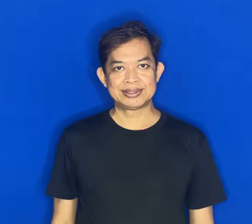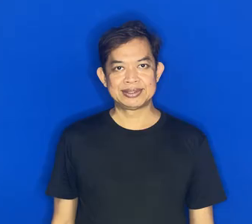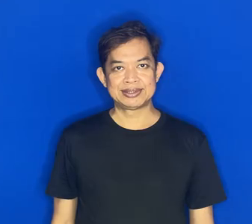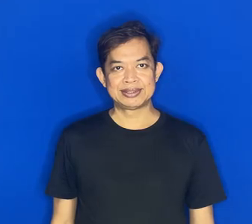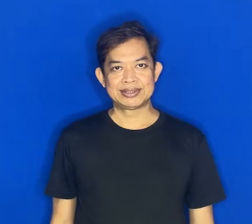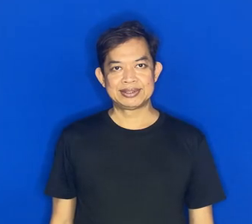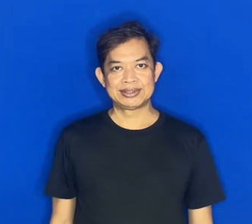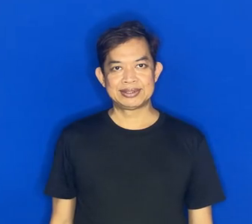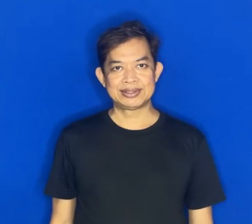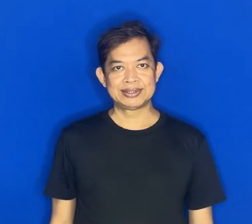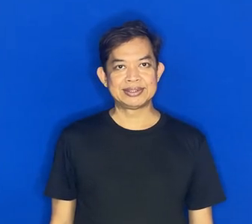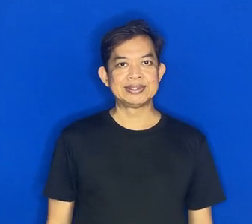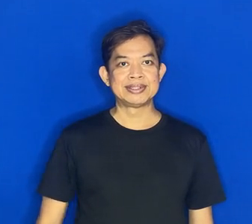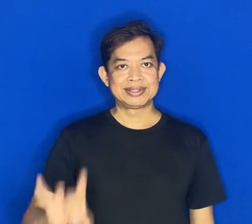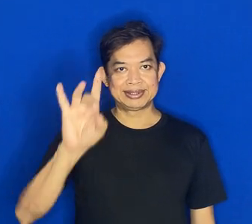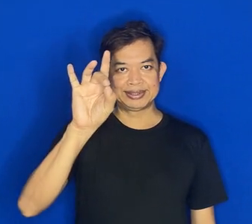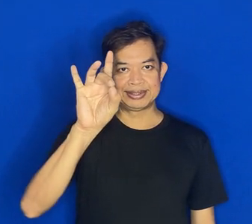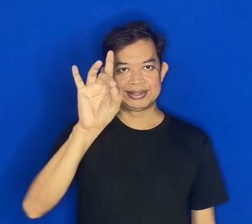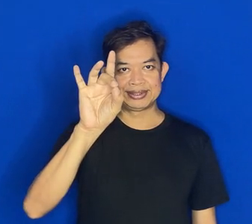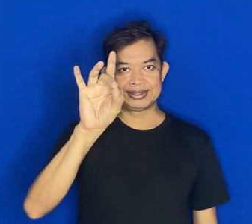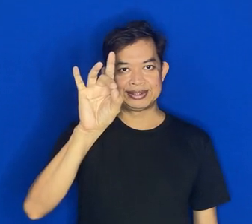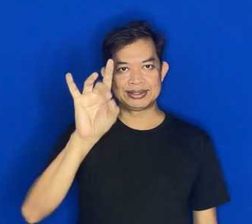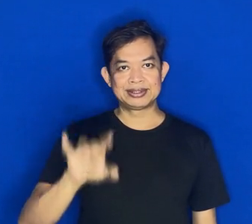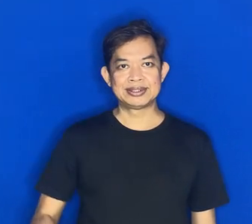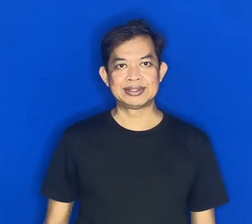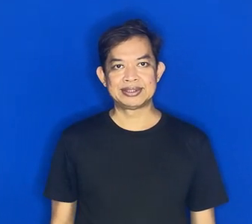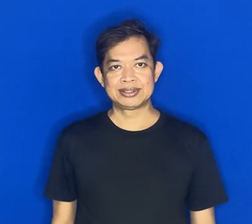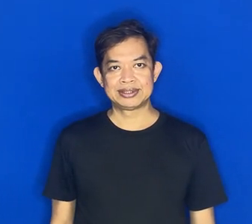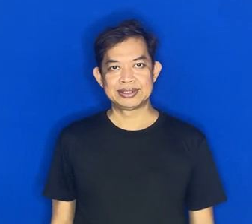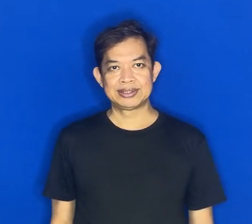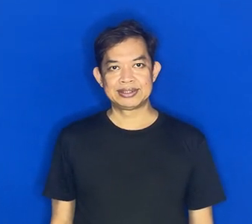eight